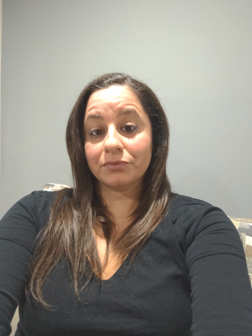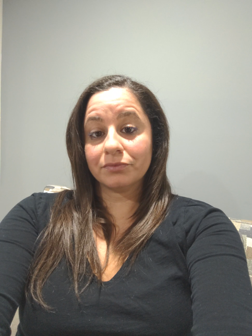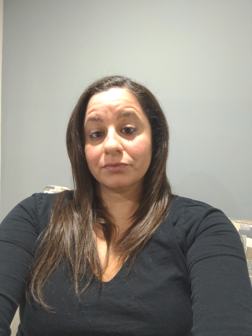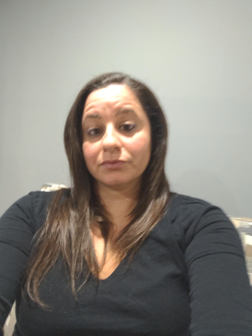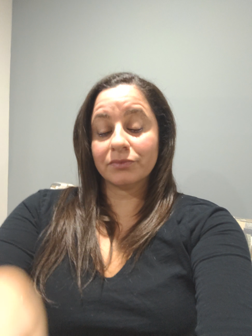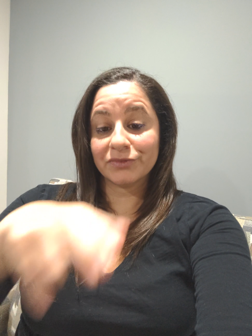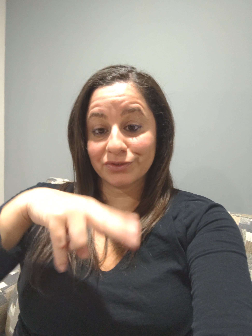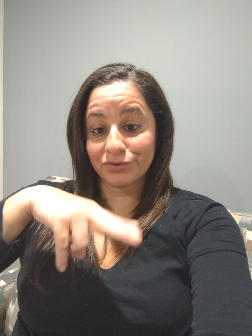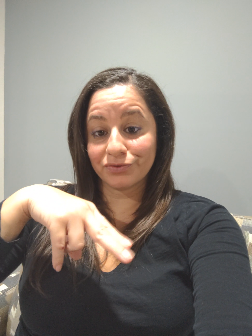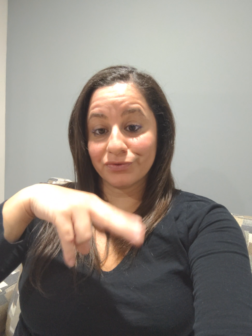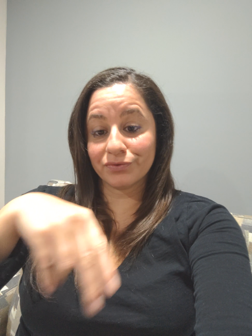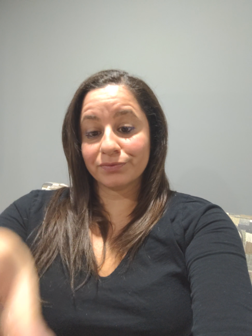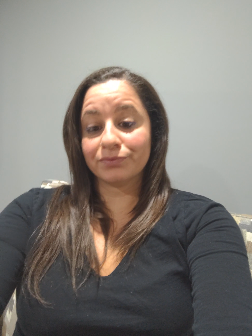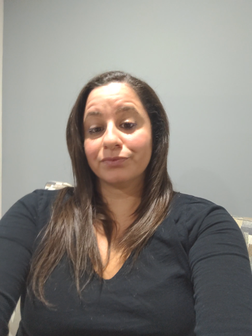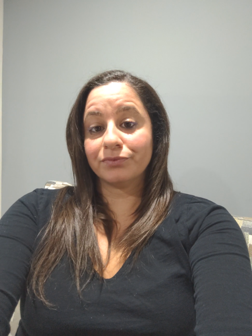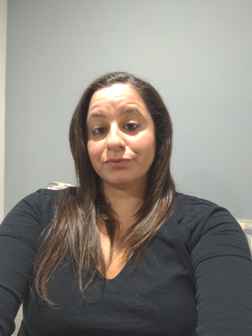chair